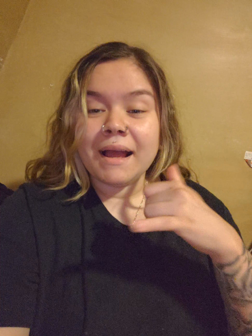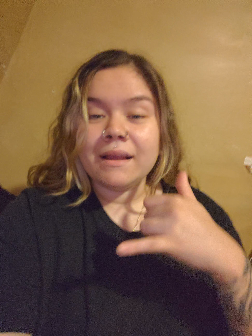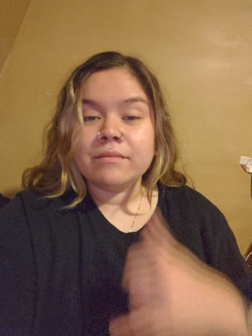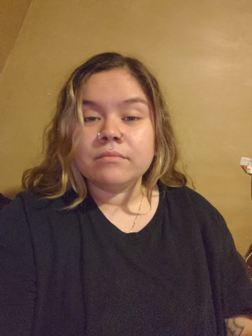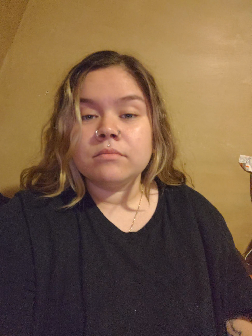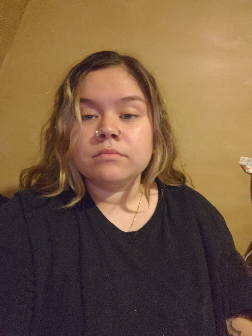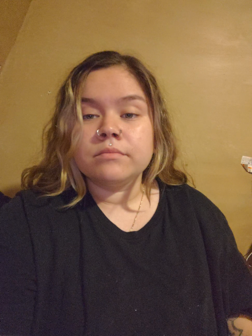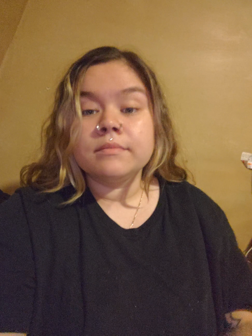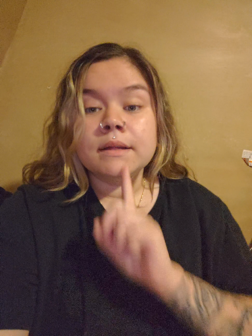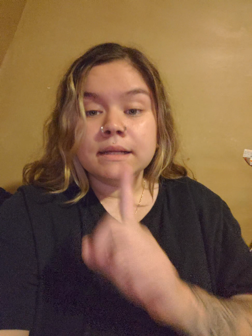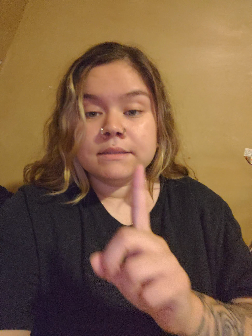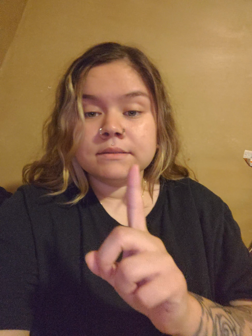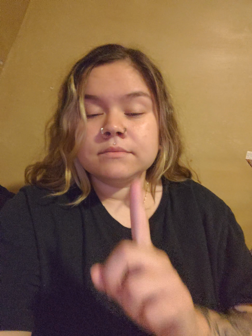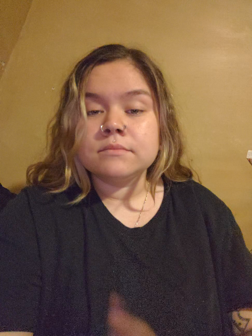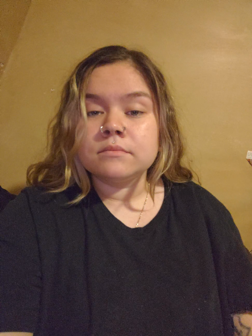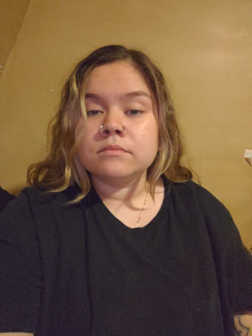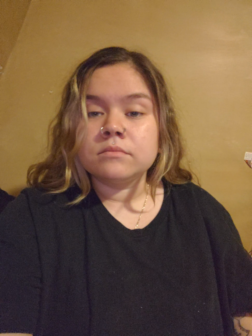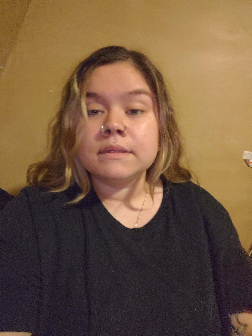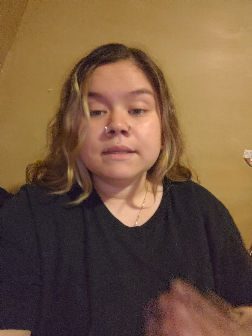is